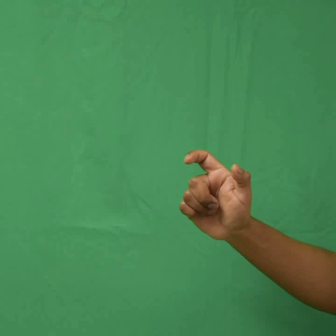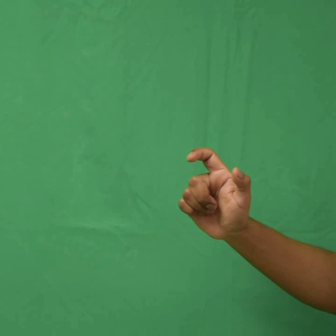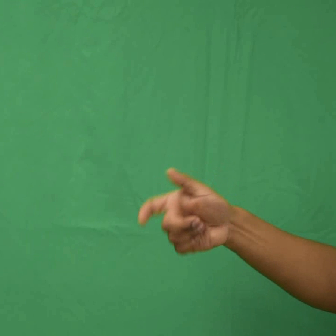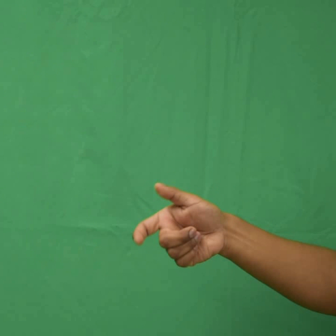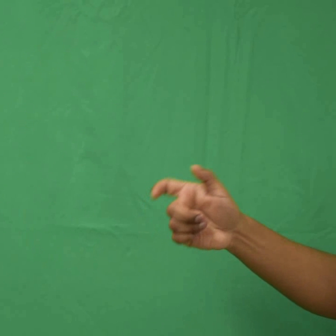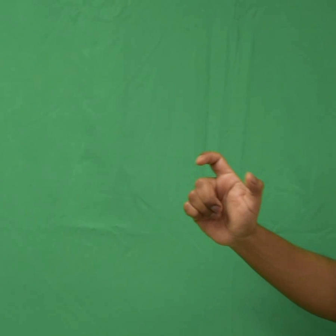Q